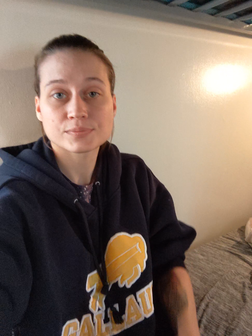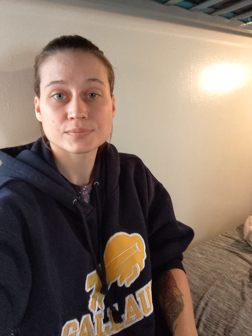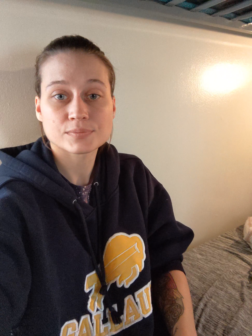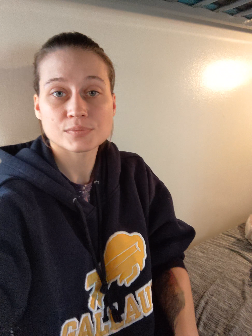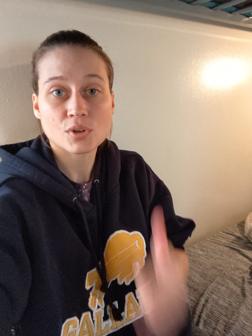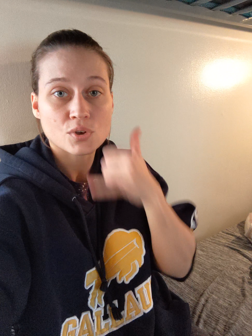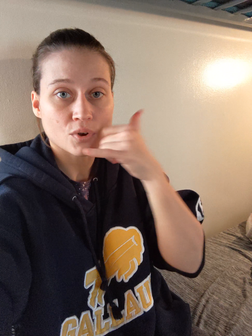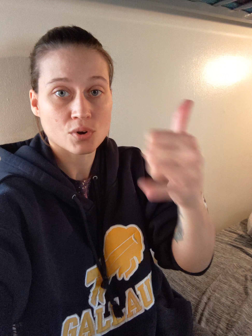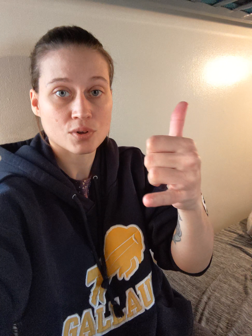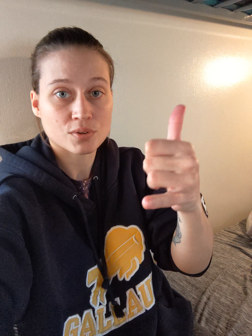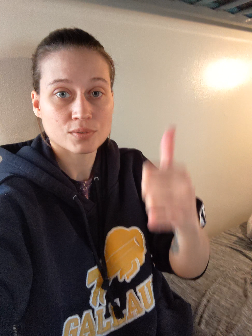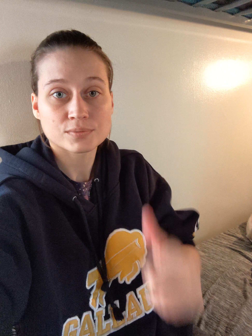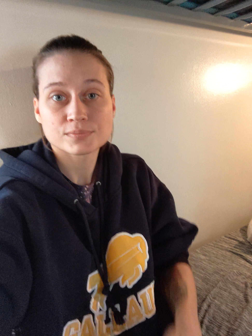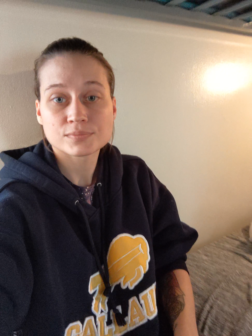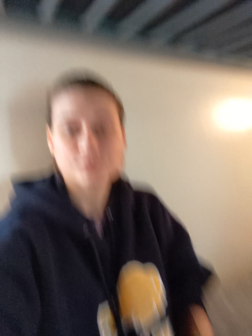call on the phone